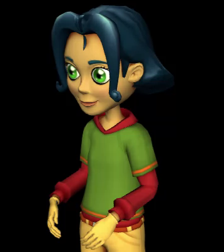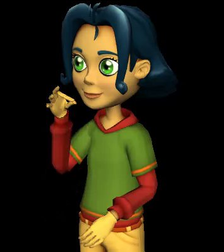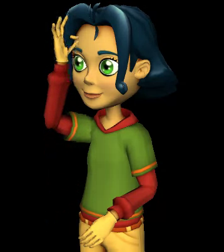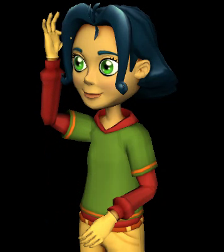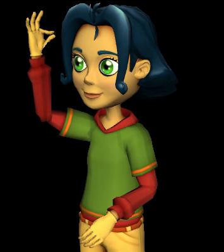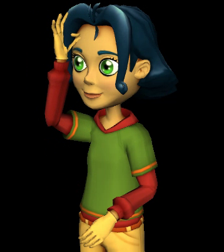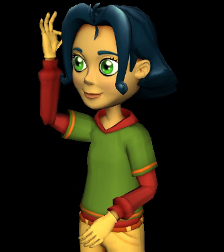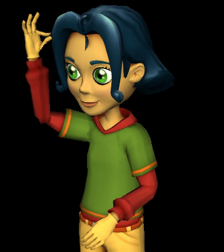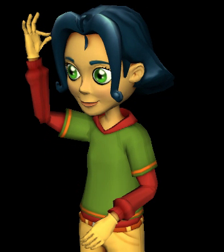شعر